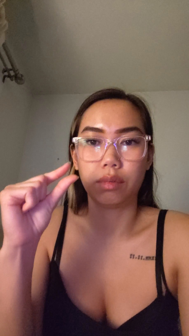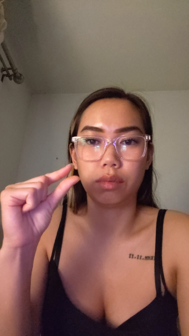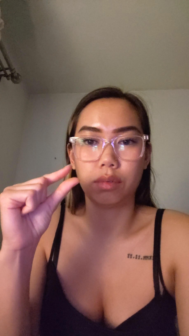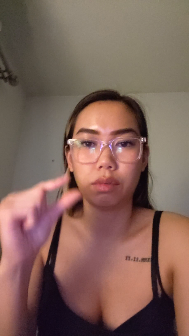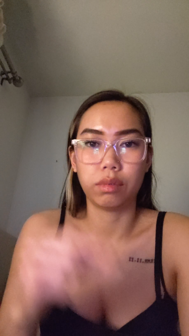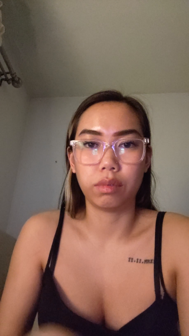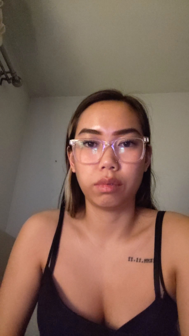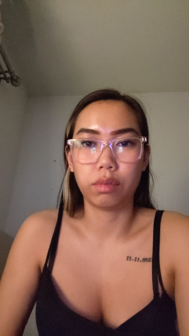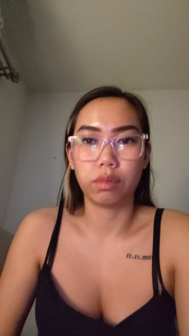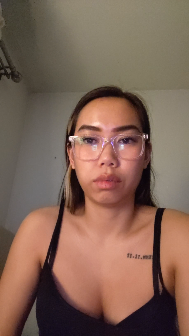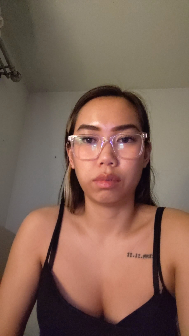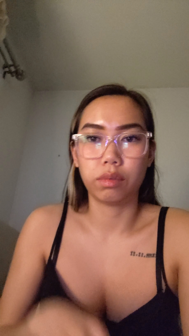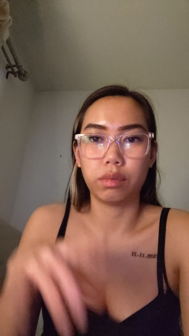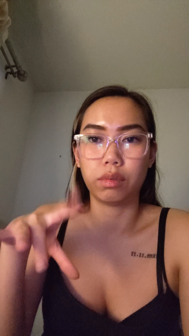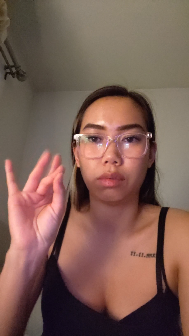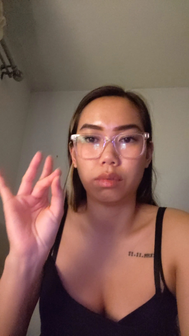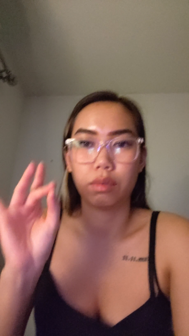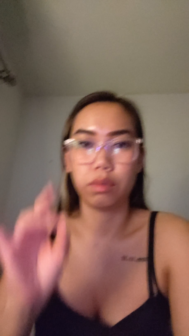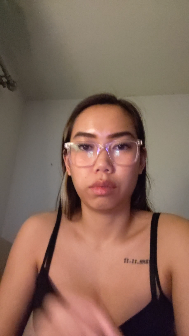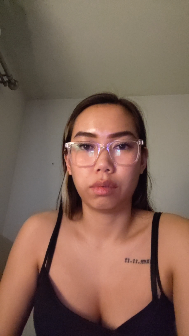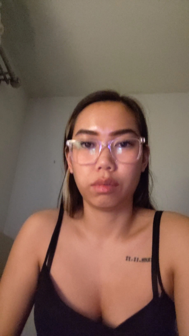pick